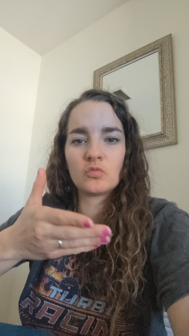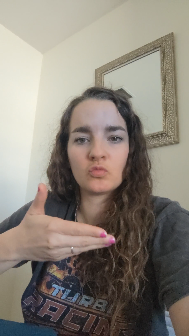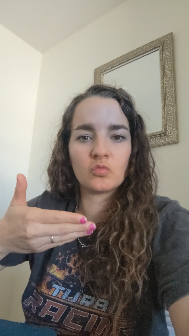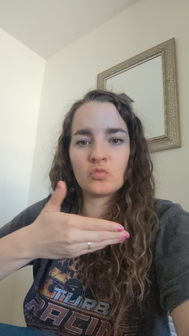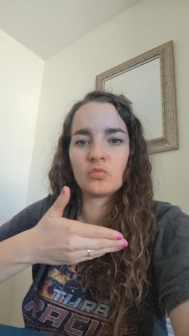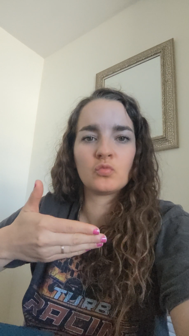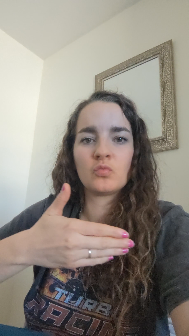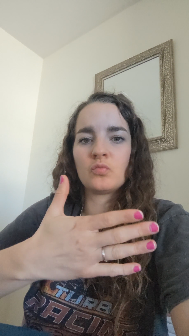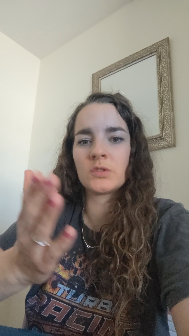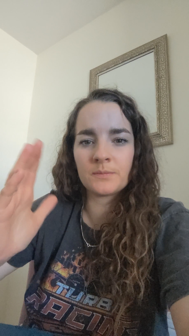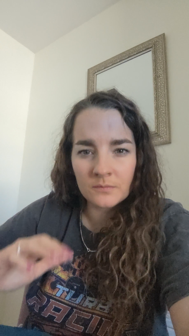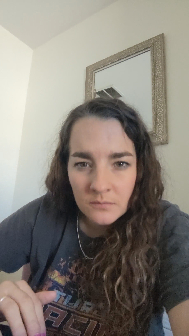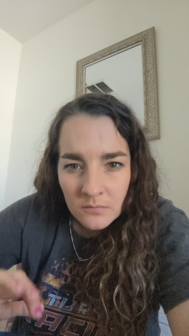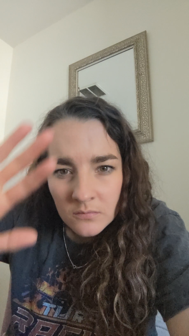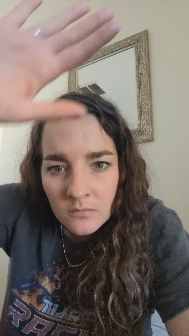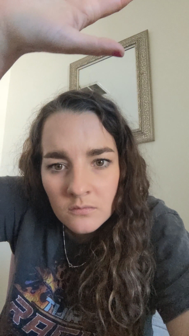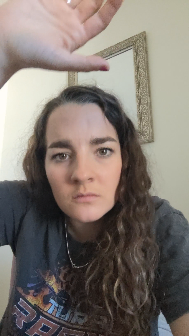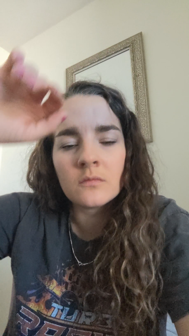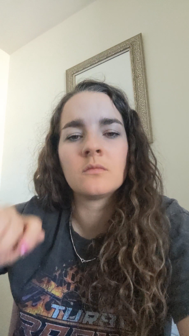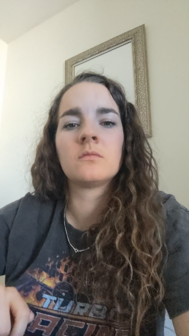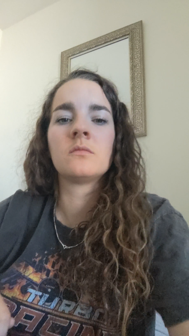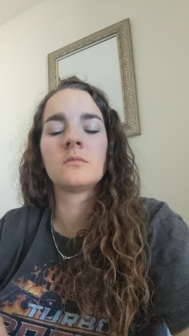crib